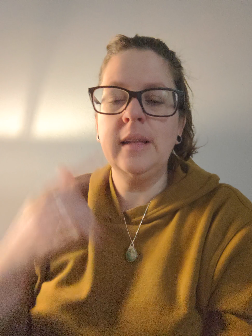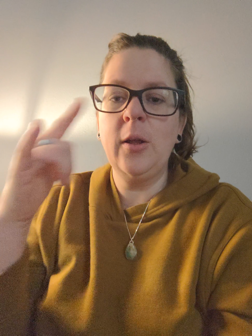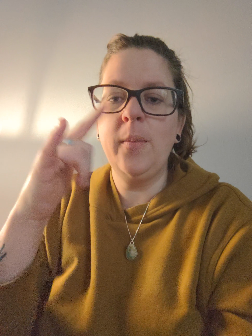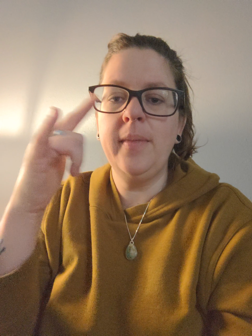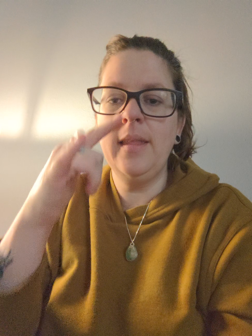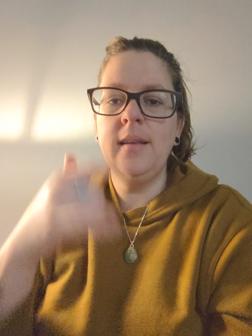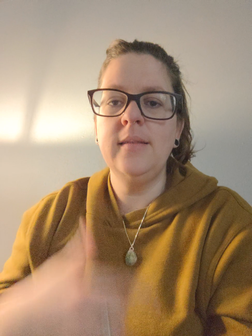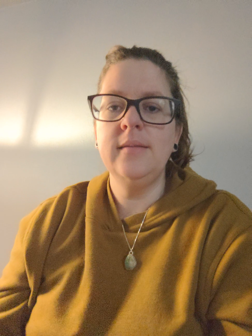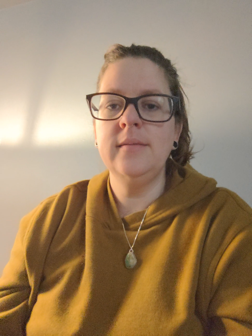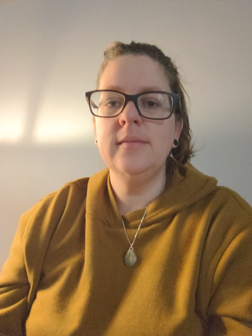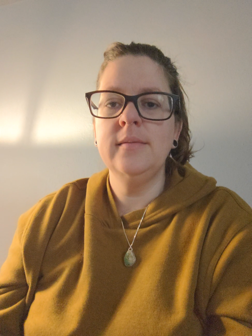airplane